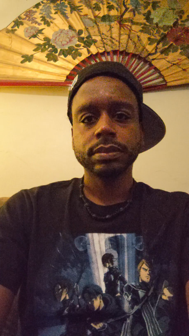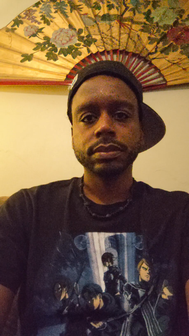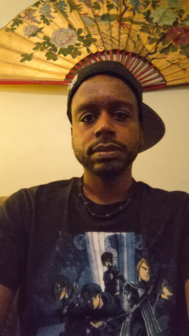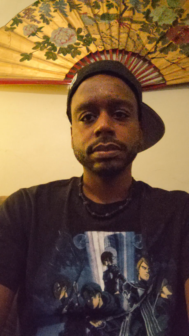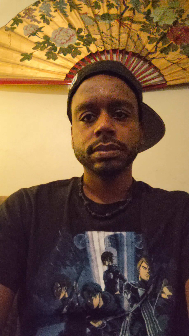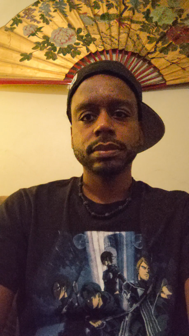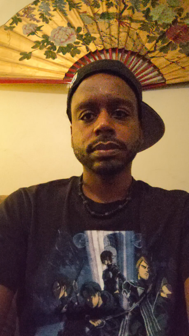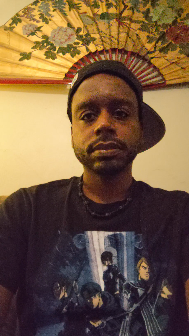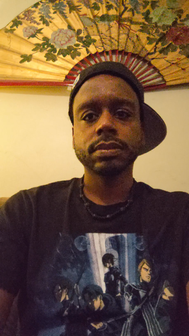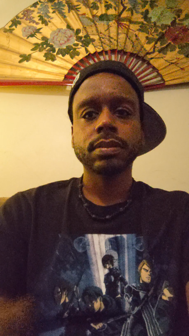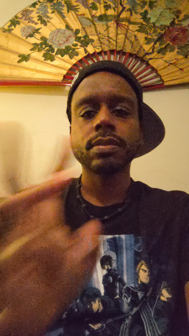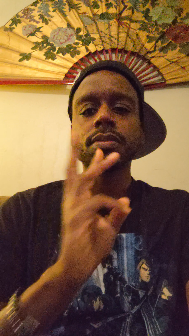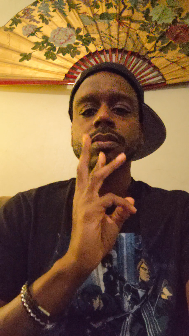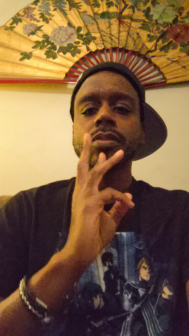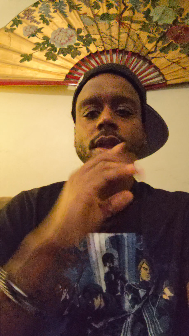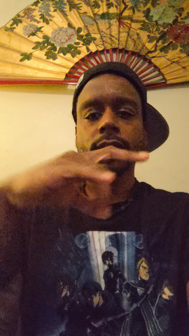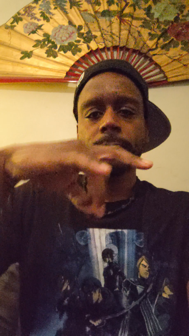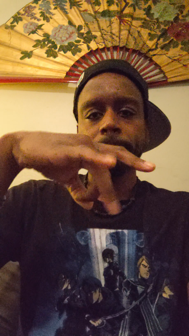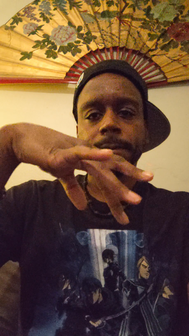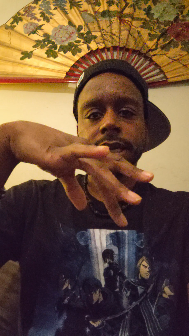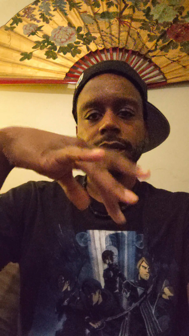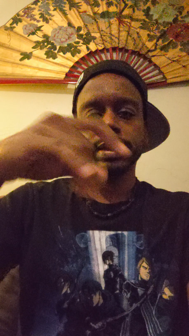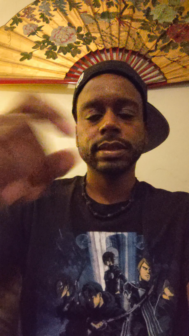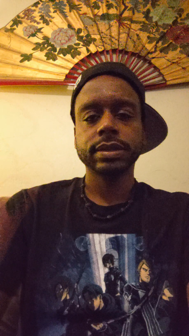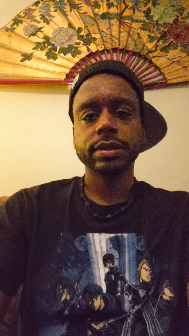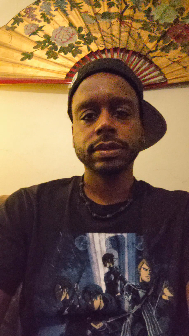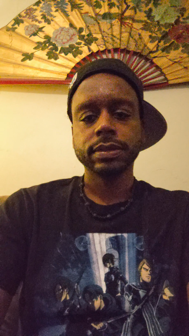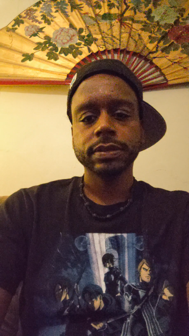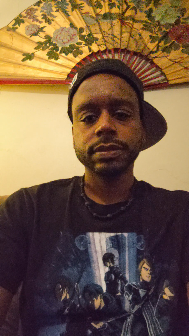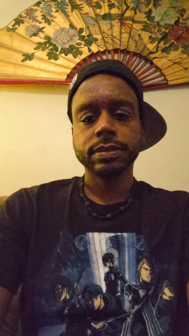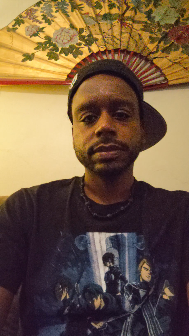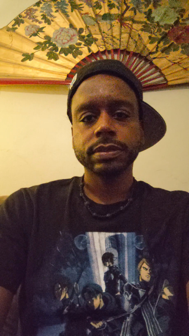melon